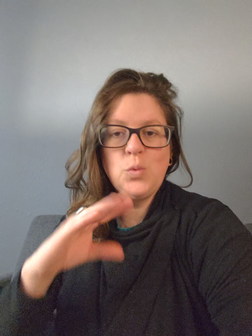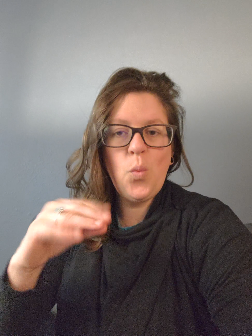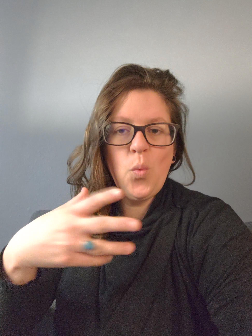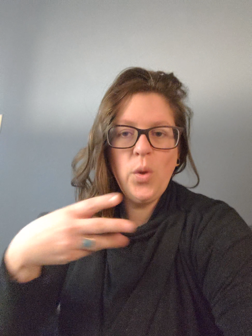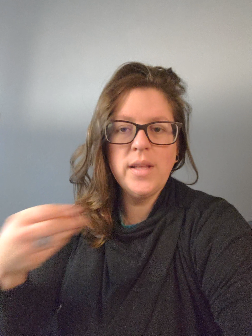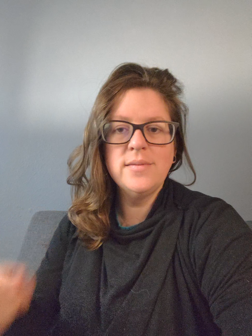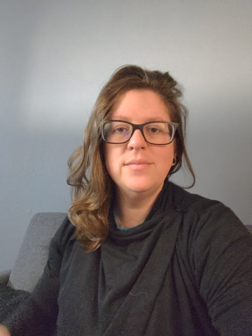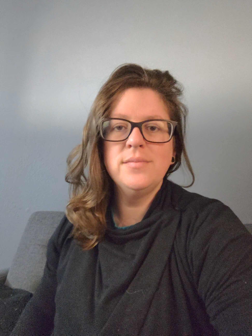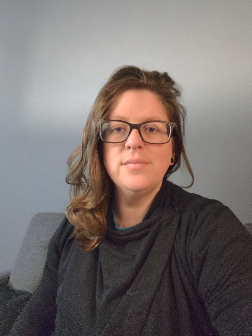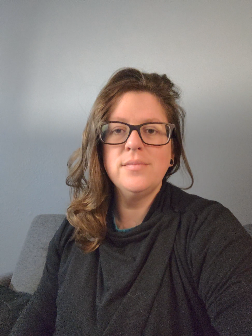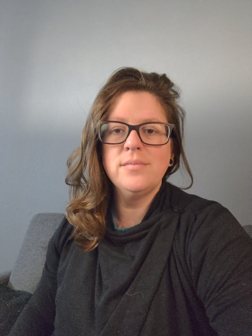story